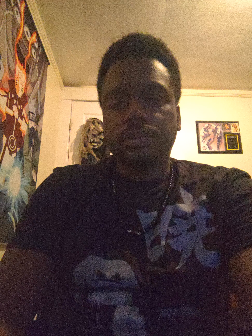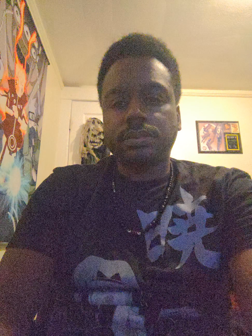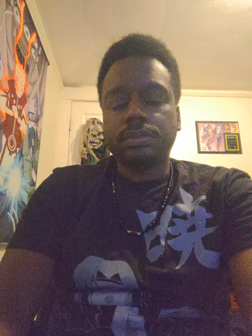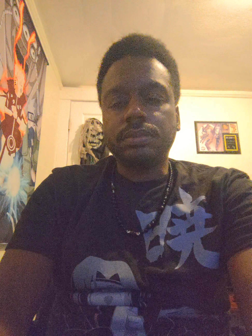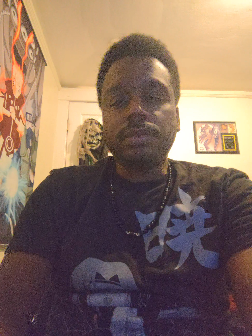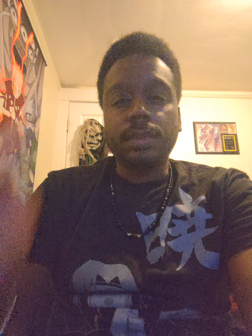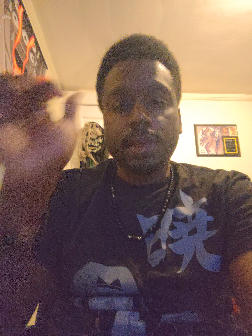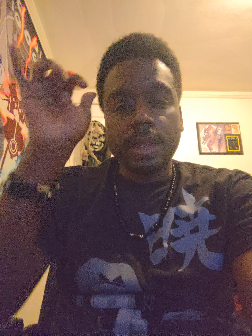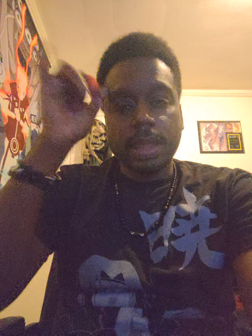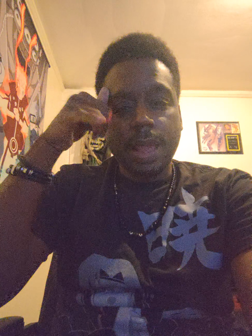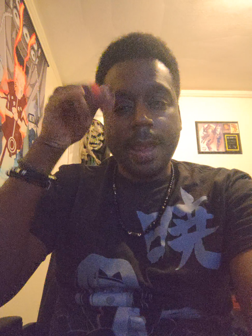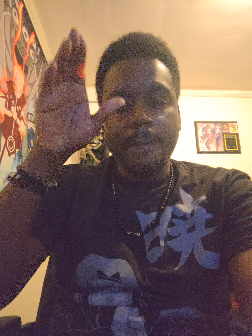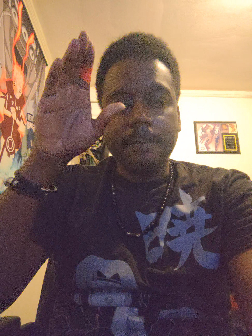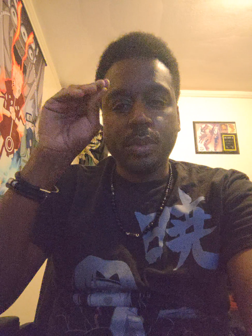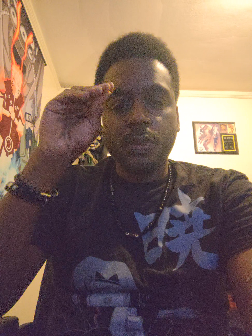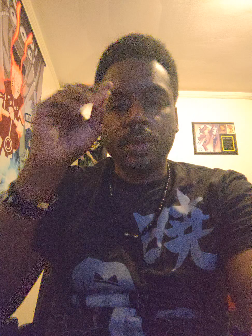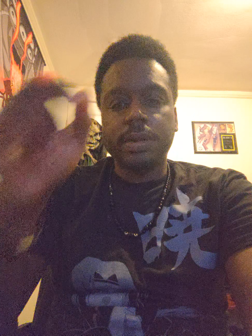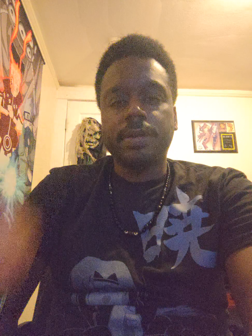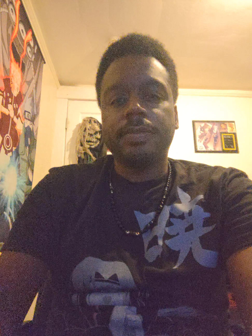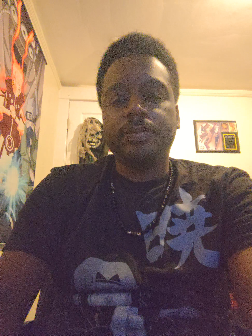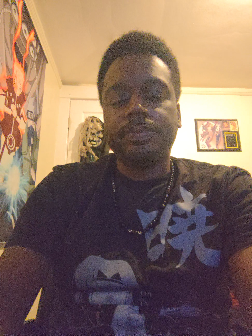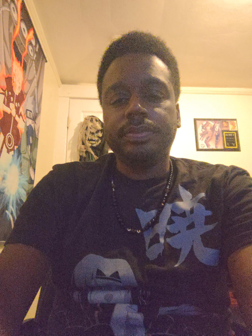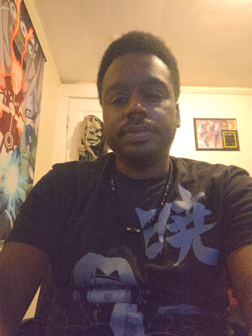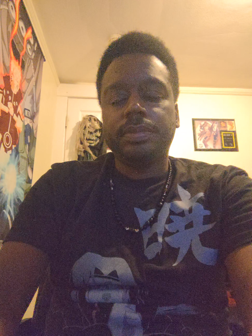cowboy